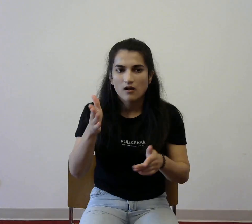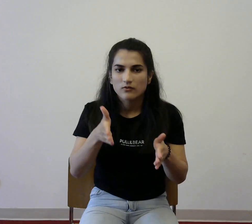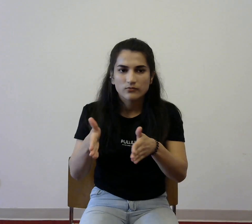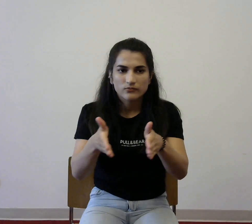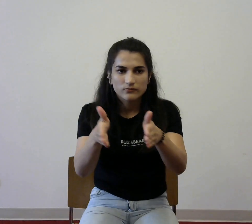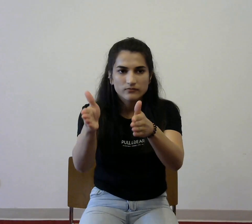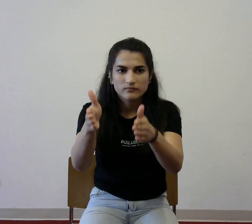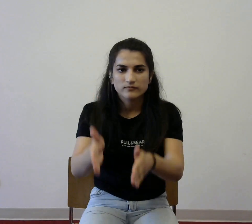yol